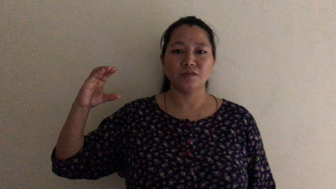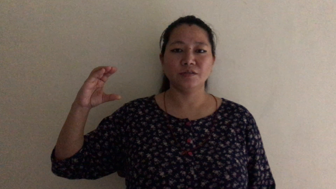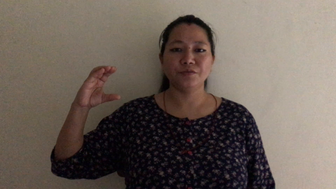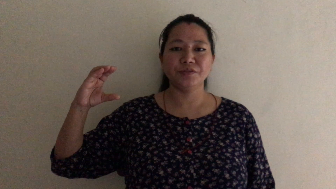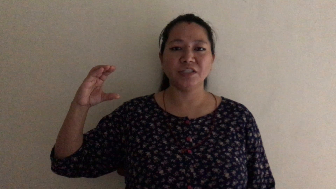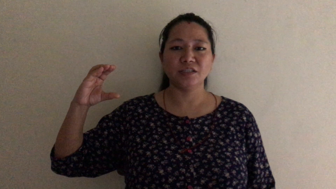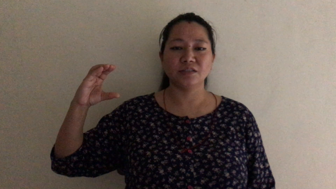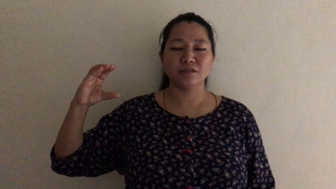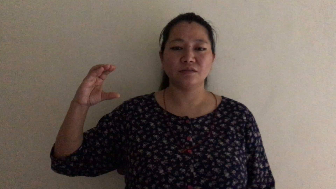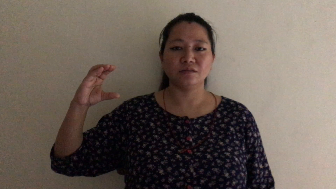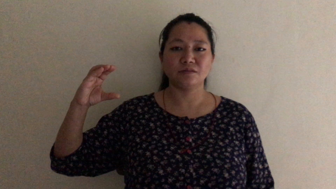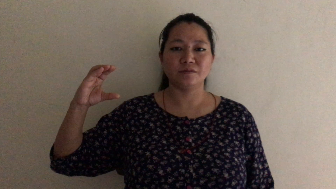ऋ